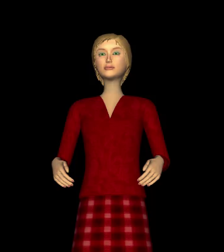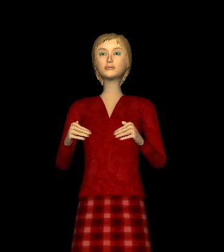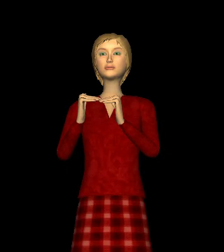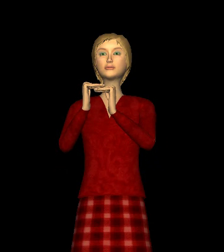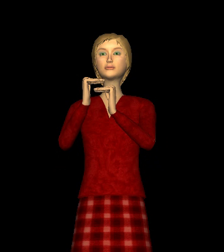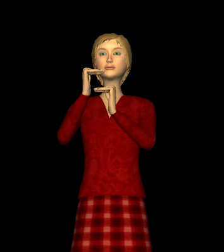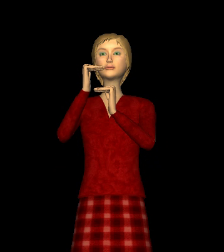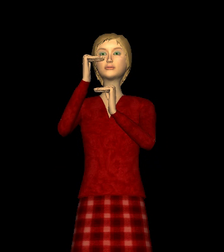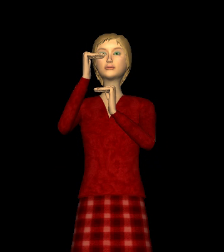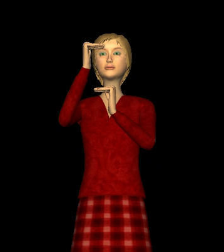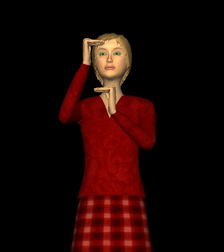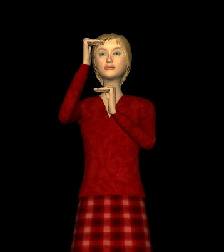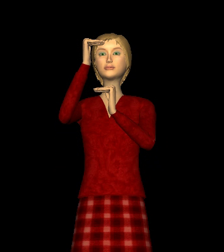طابق